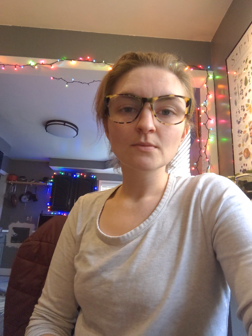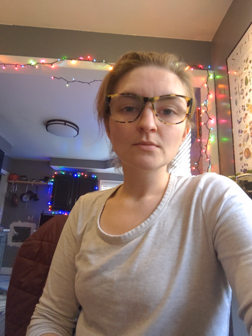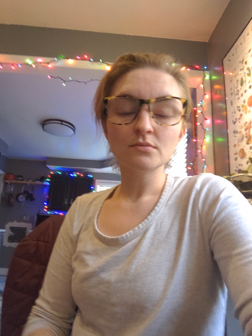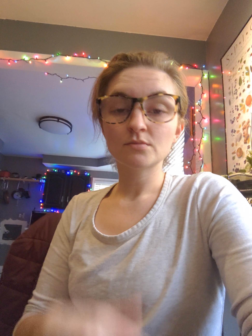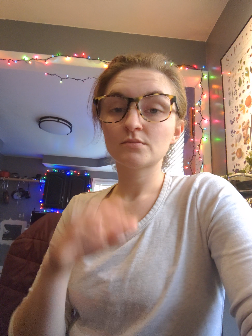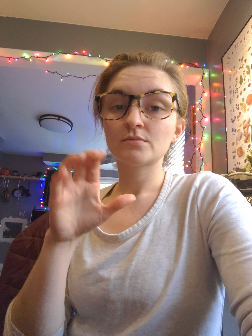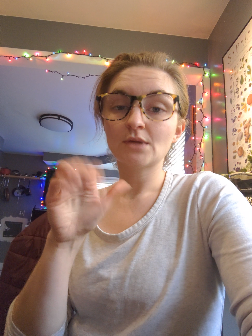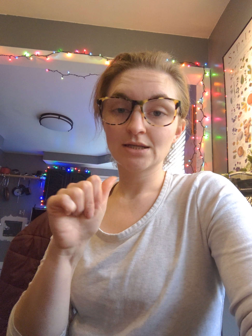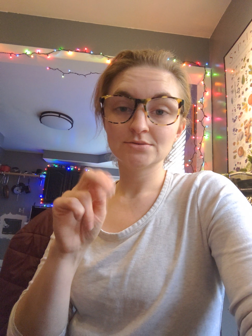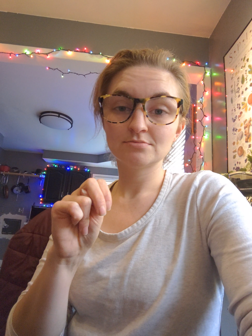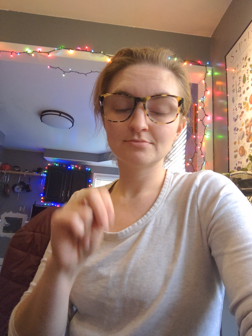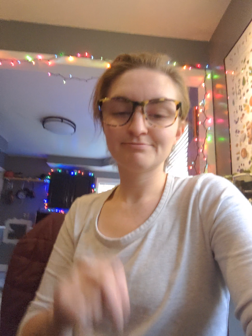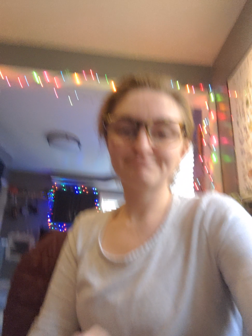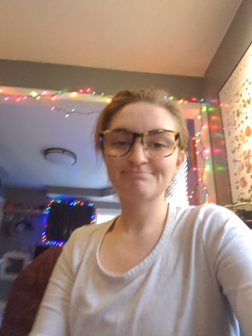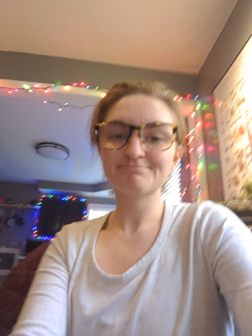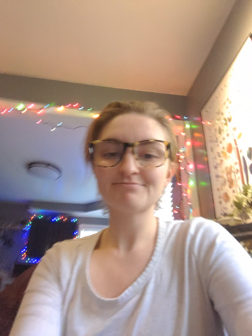can